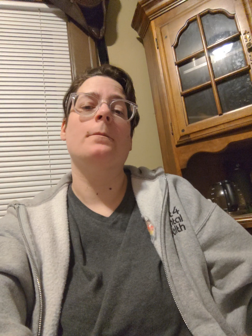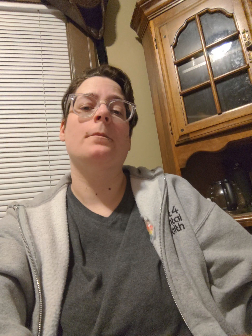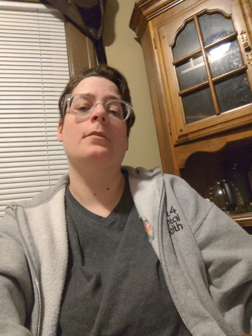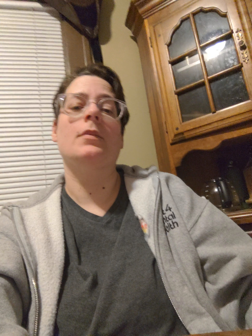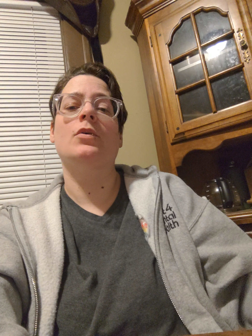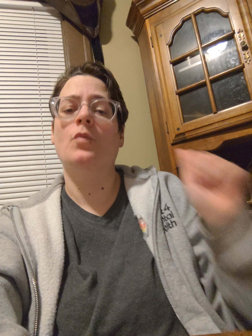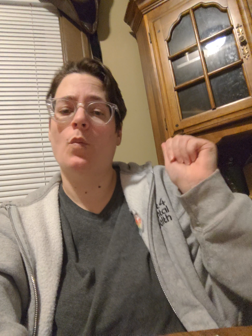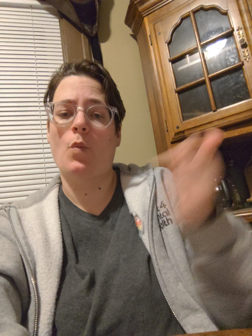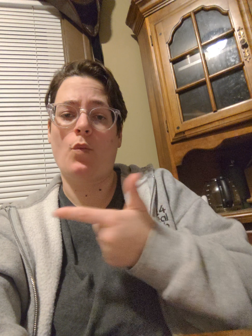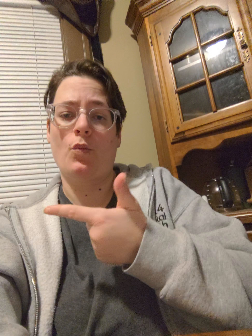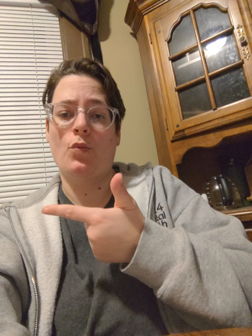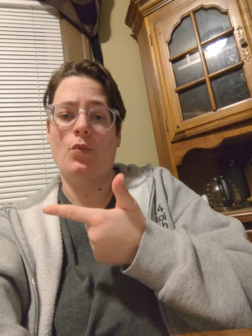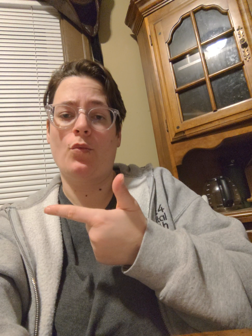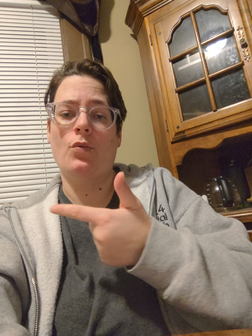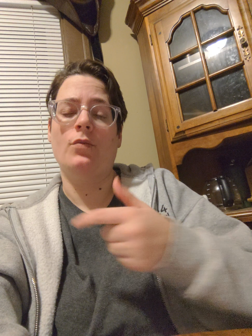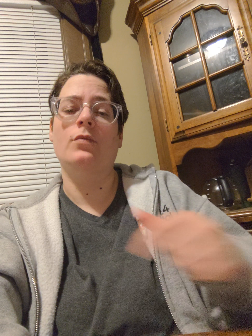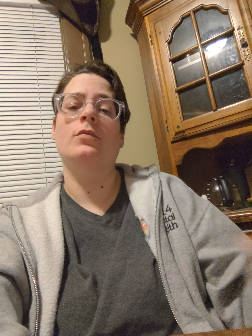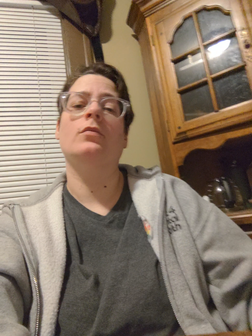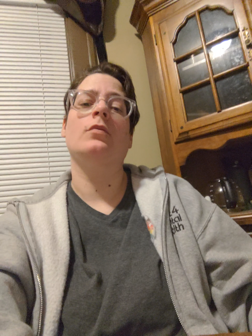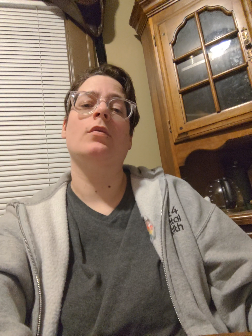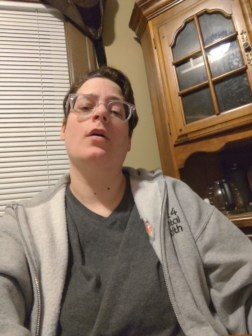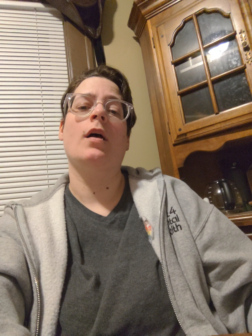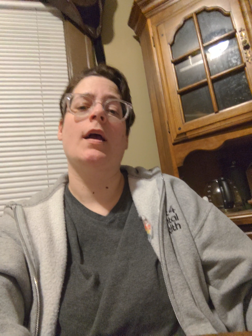all